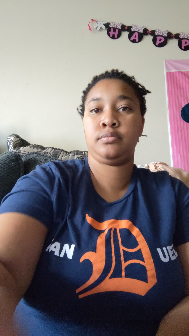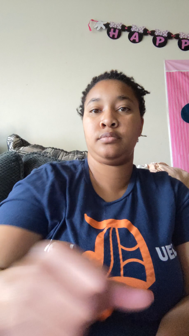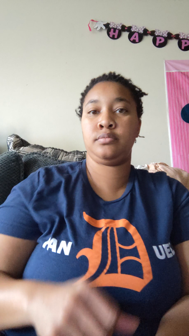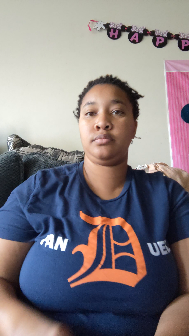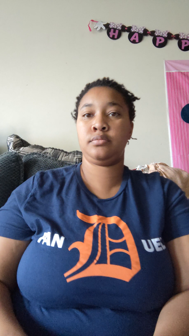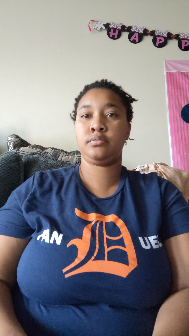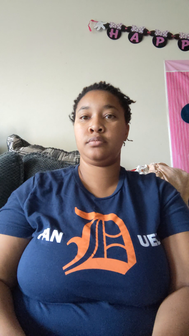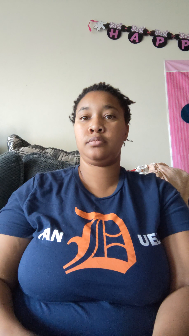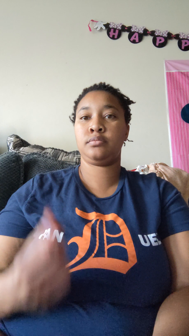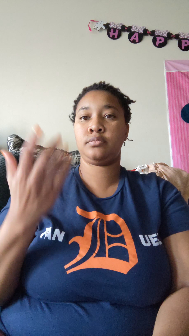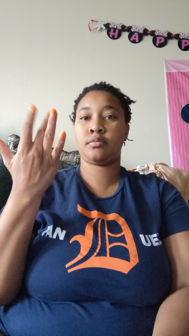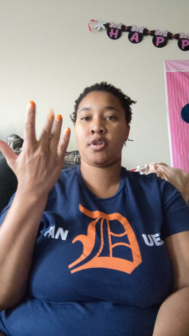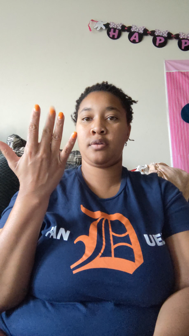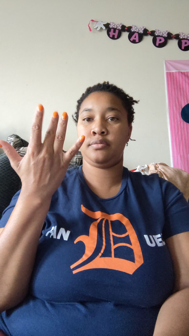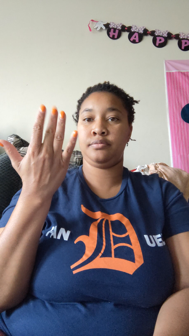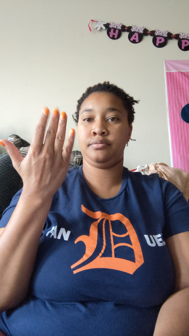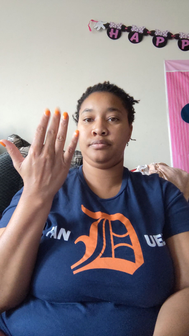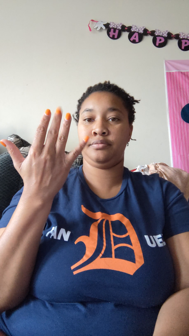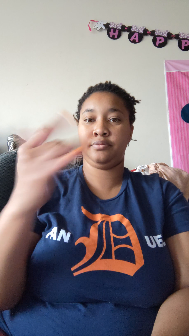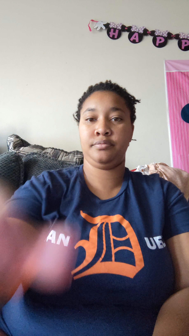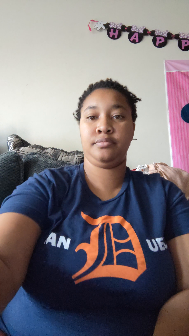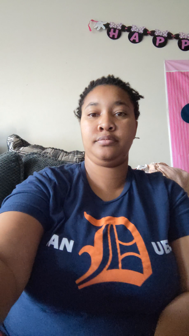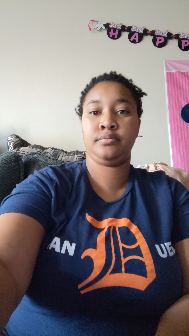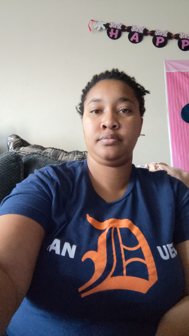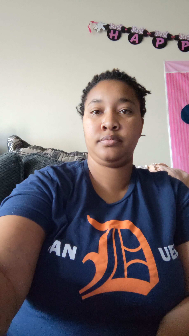hand